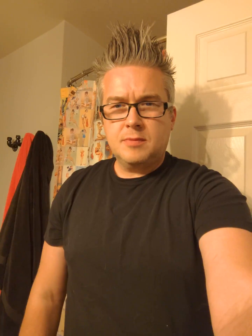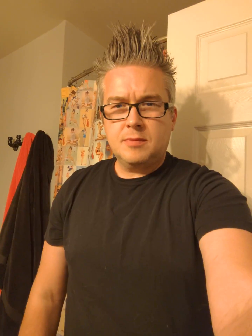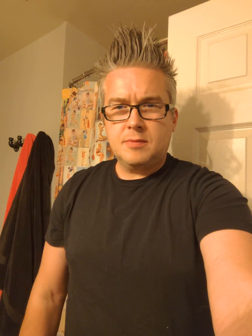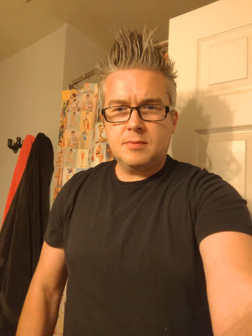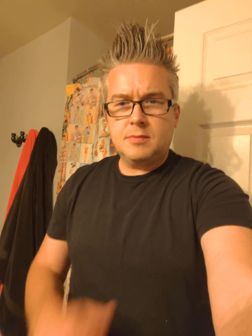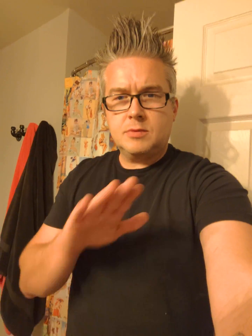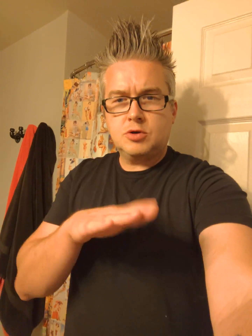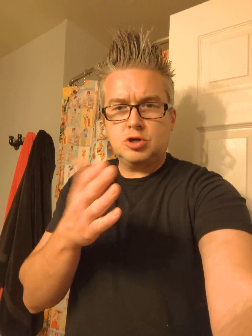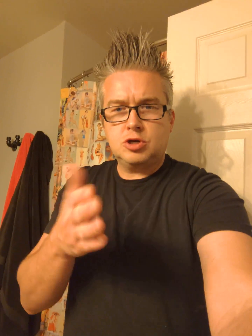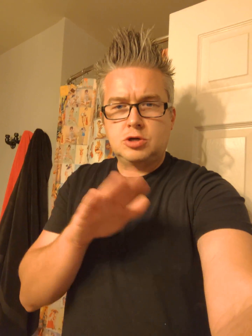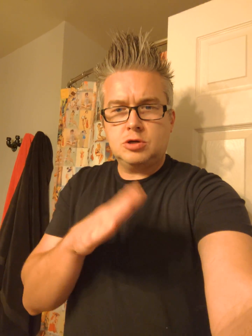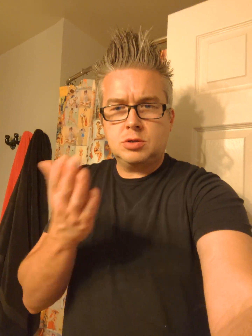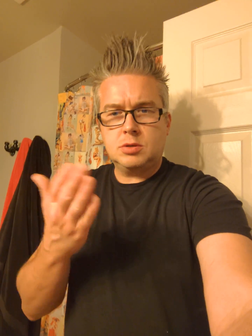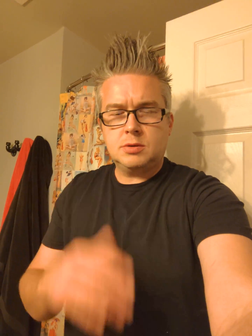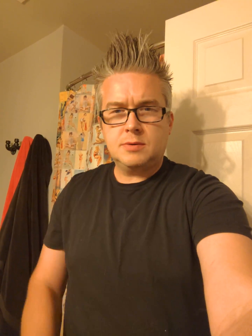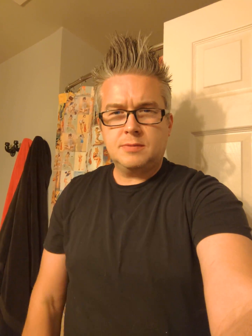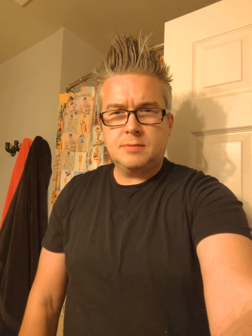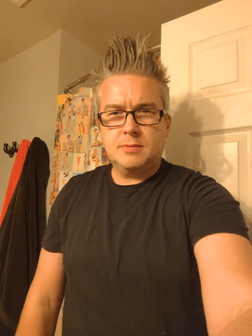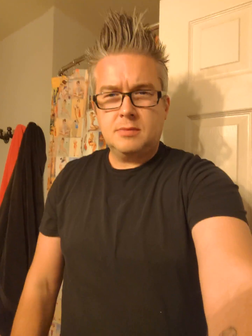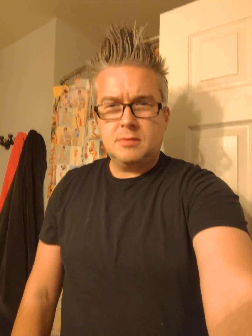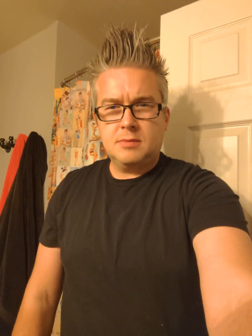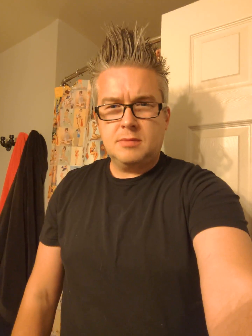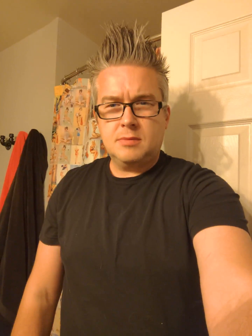kitchen